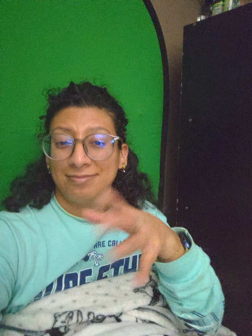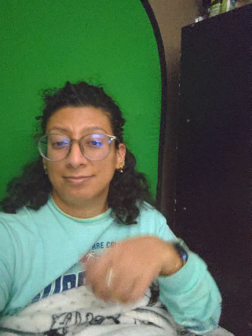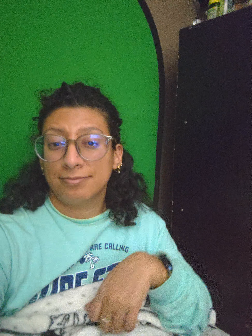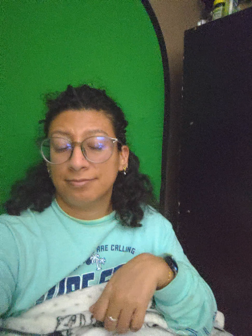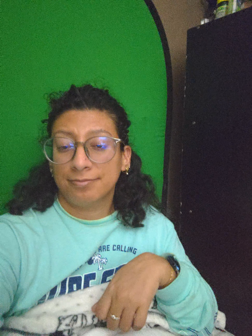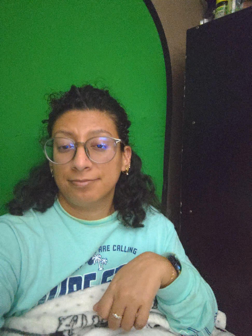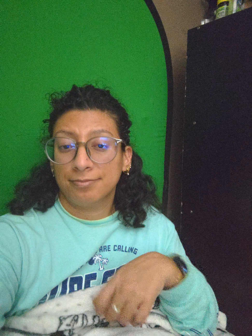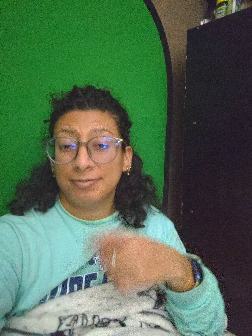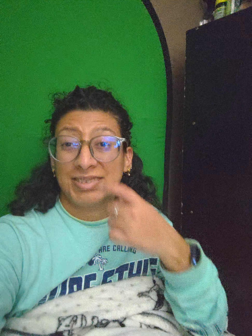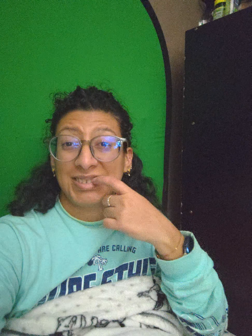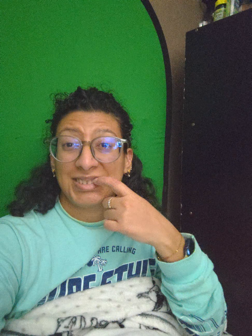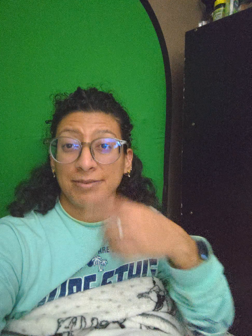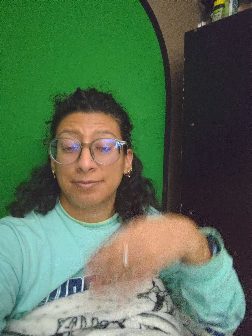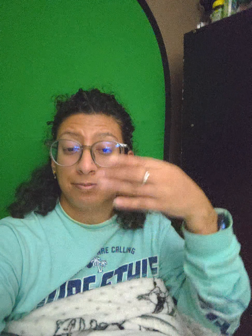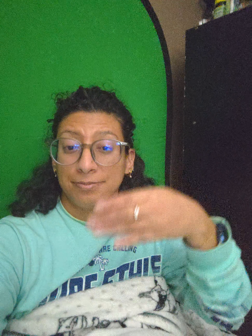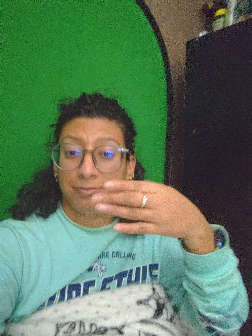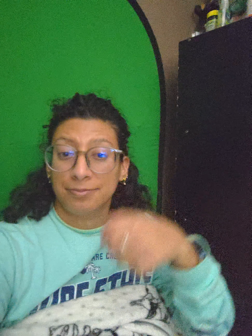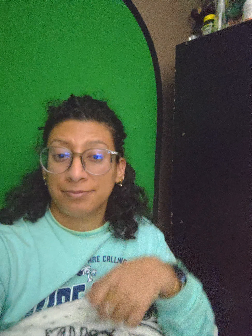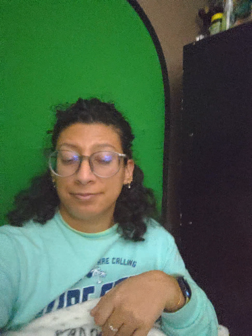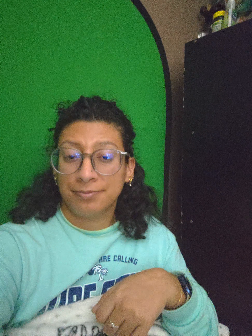window